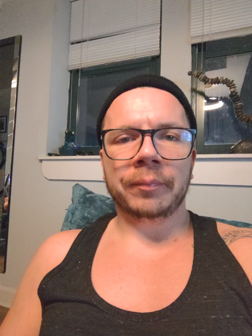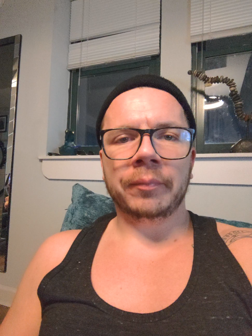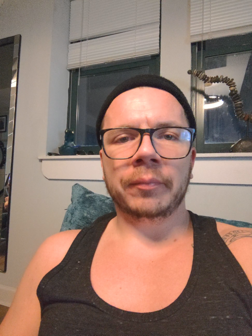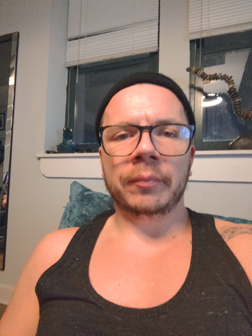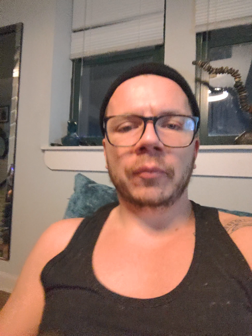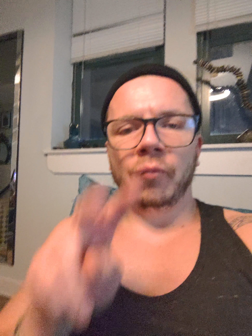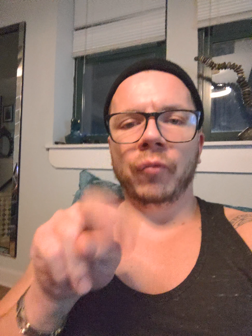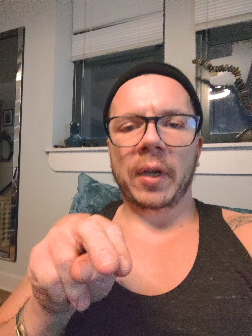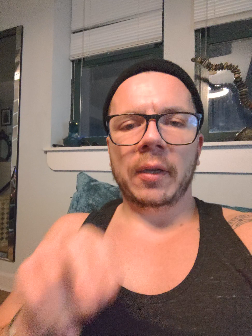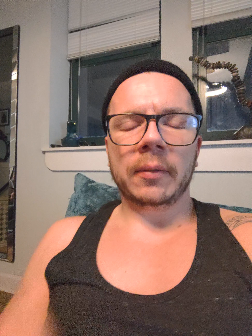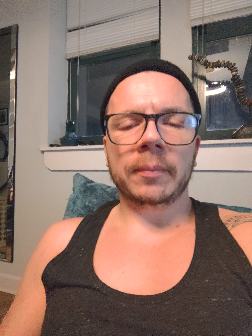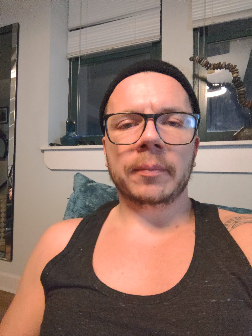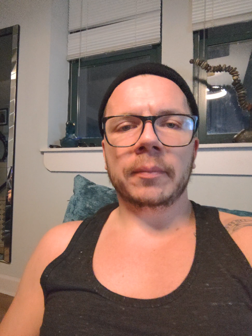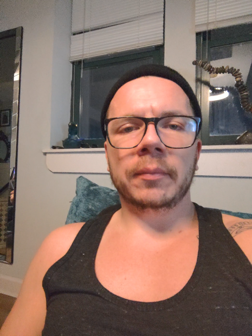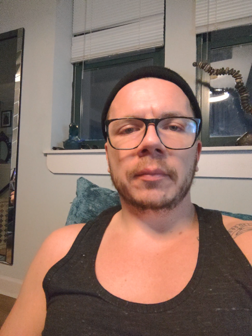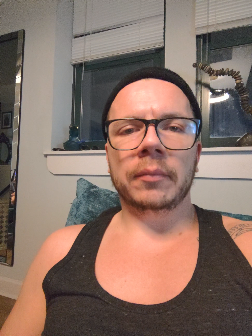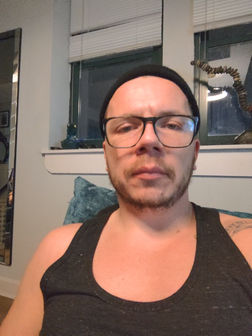read